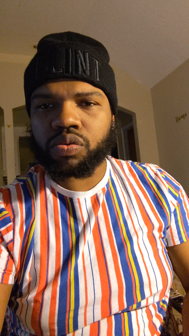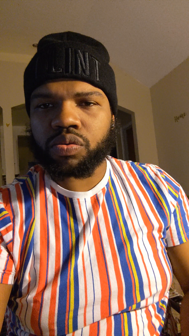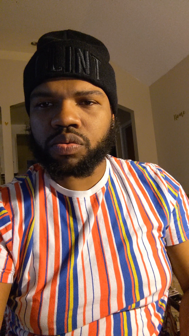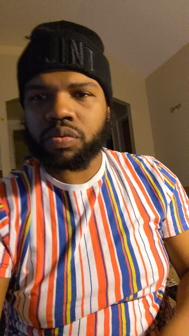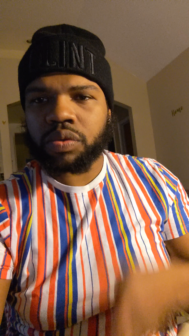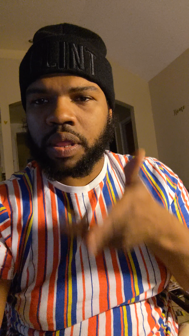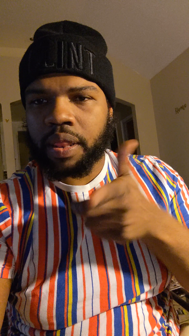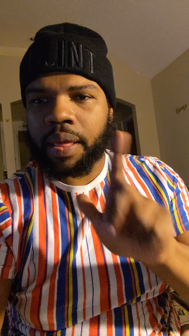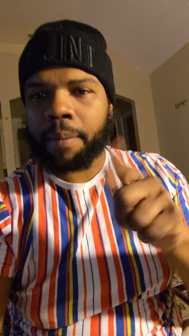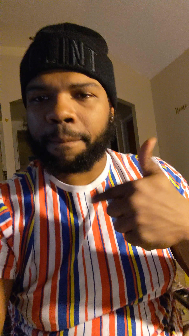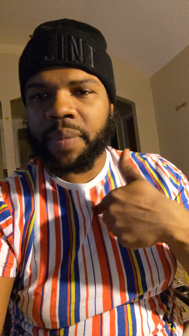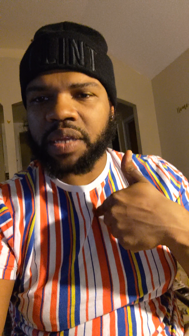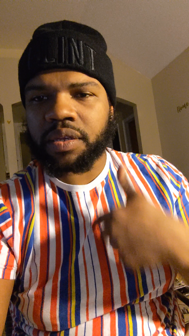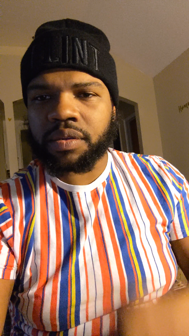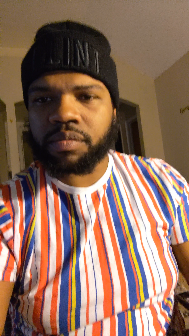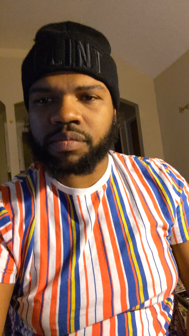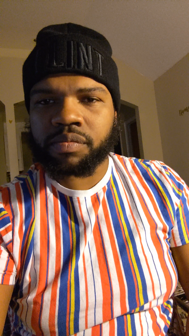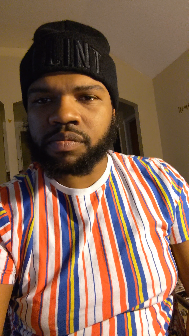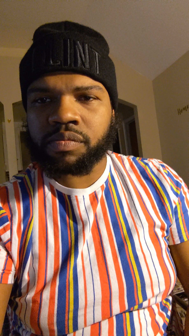let me